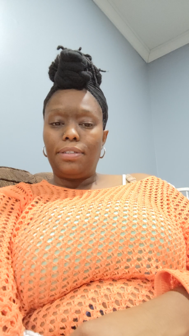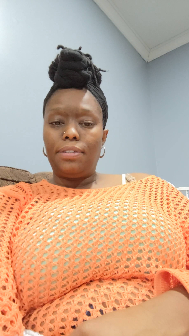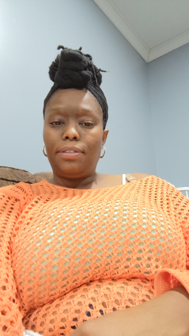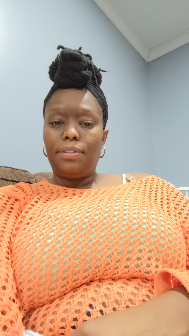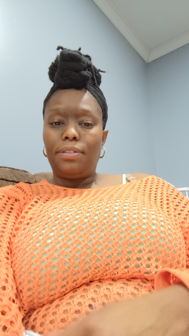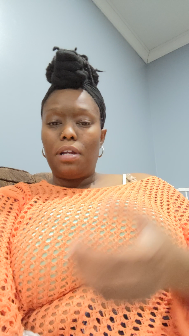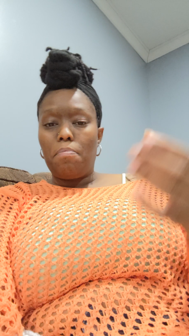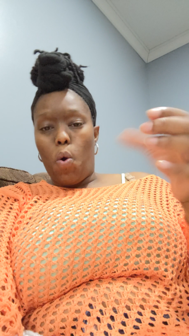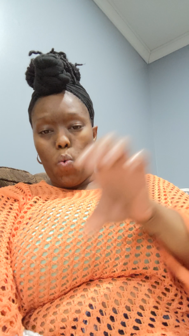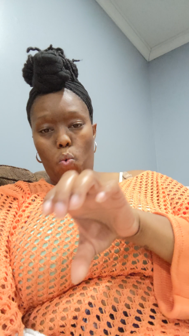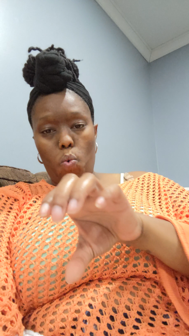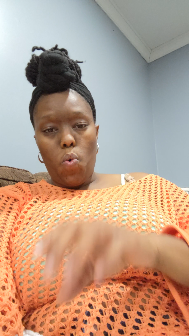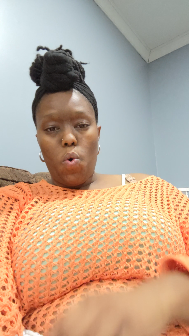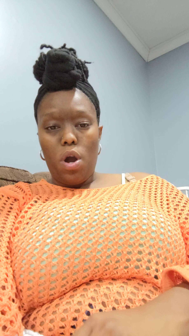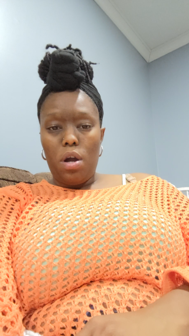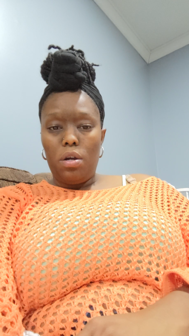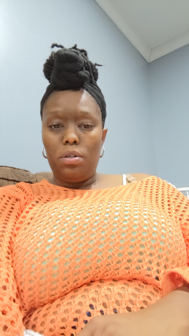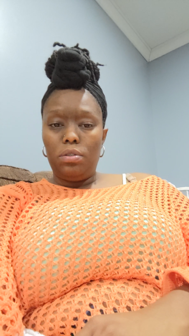pour